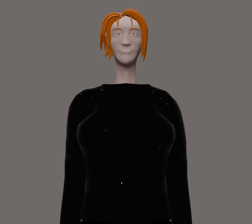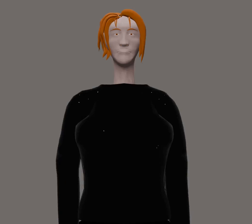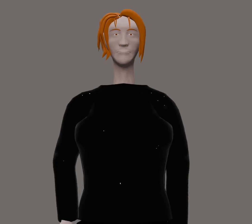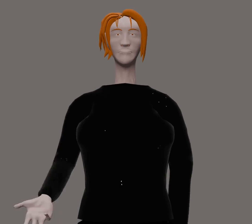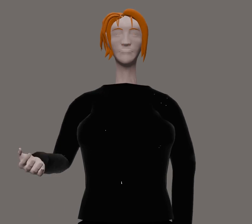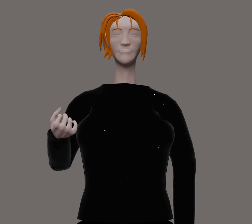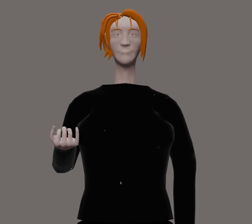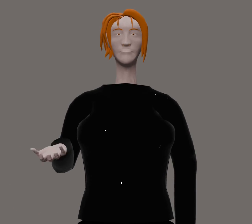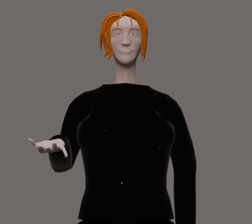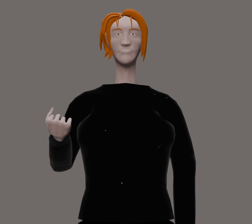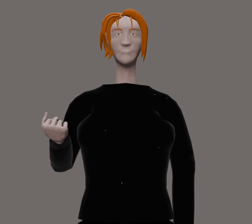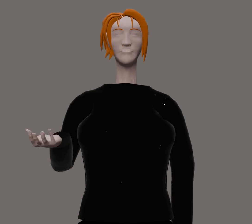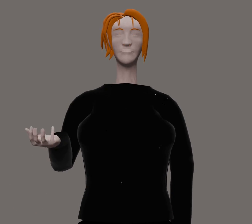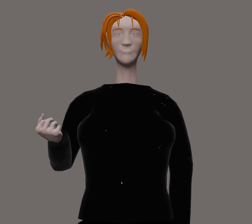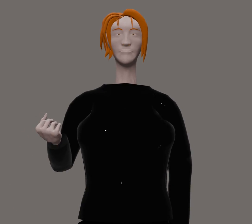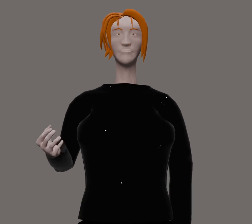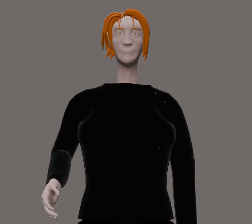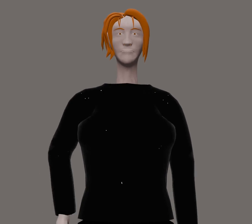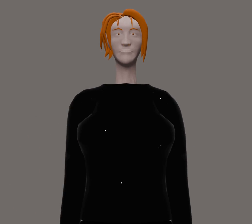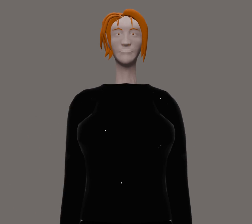Beckon